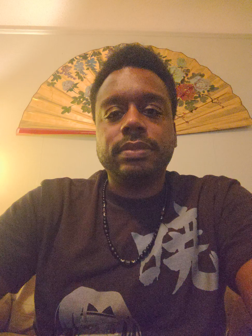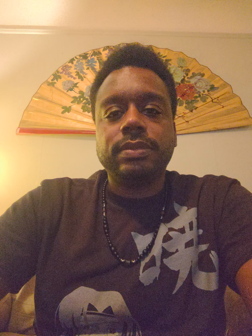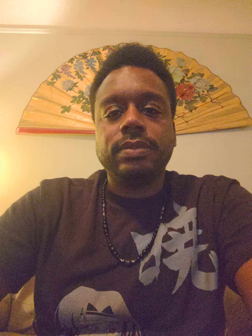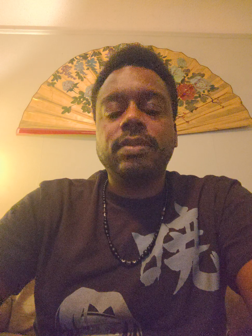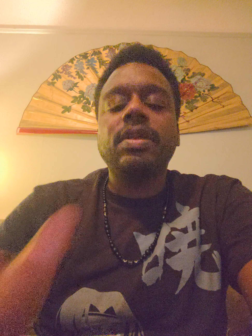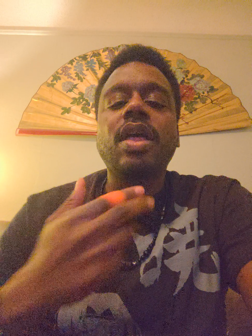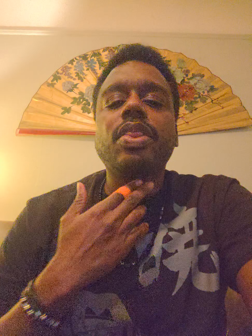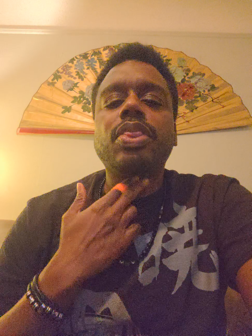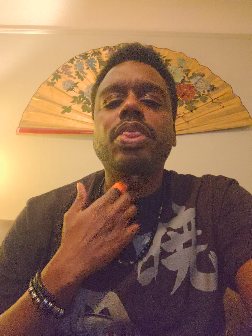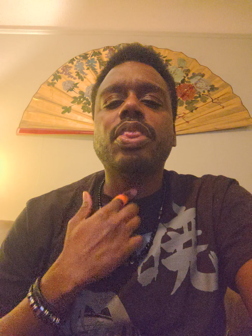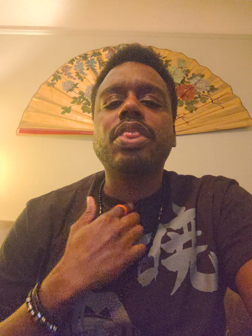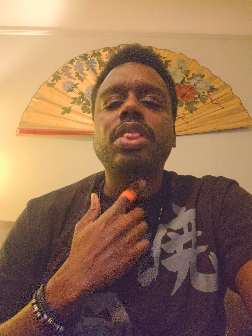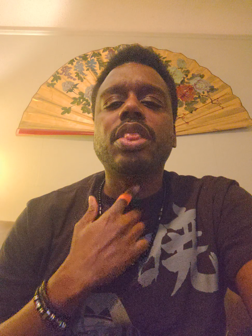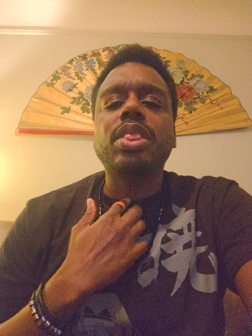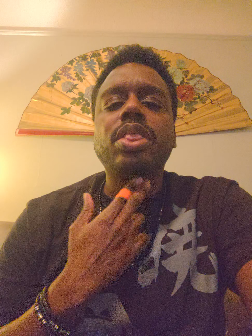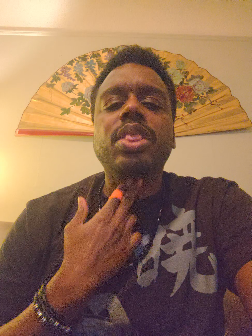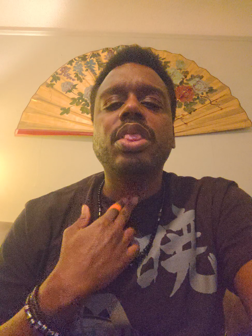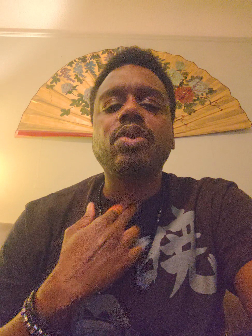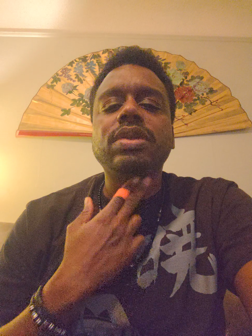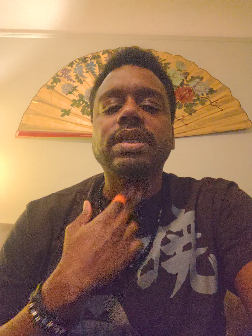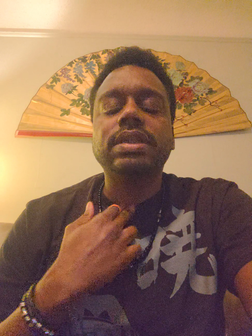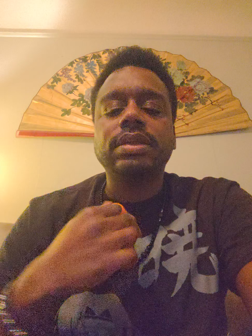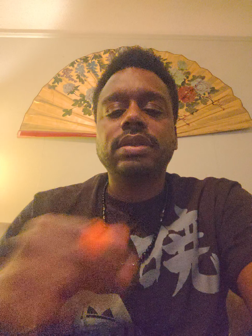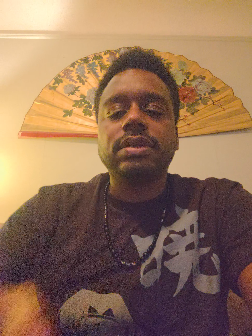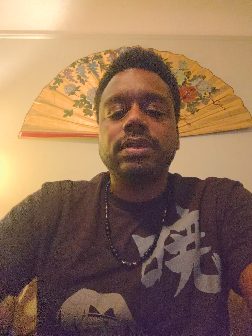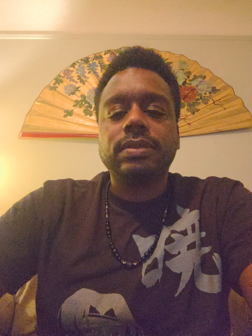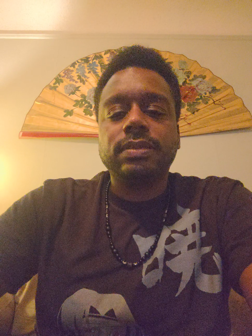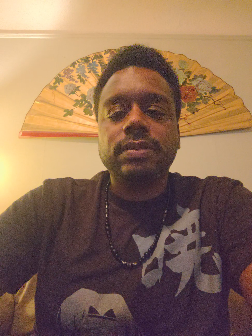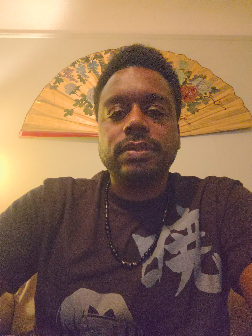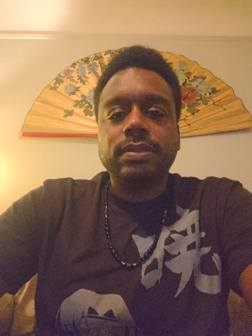thirsty